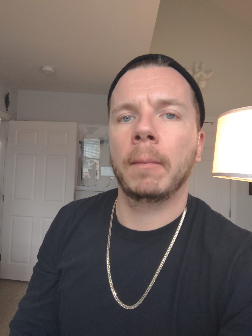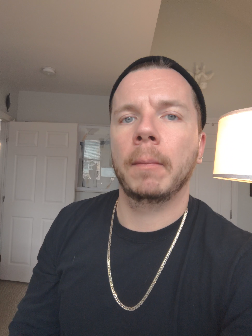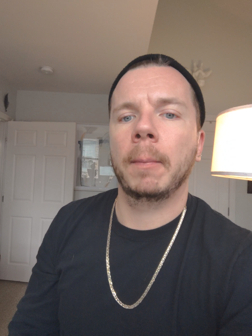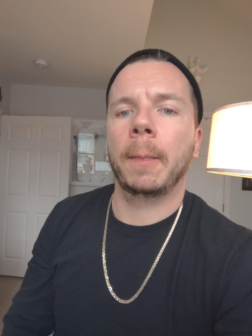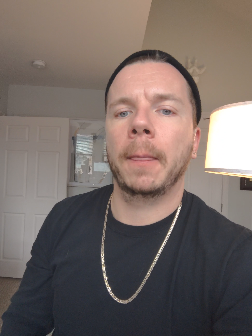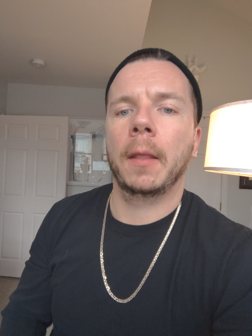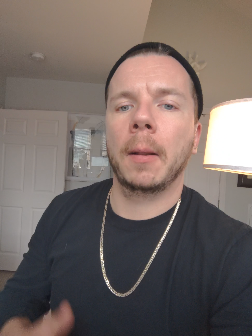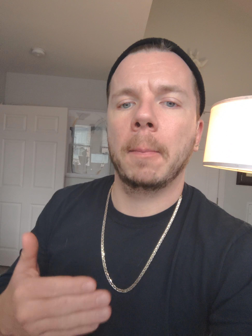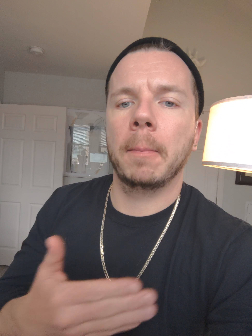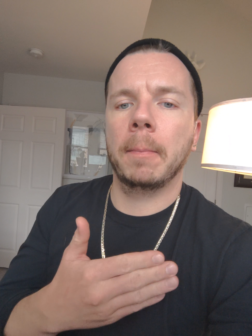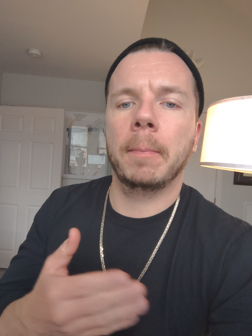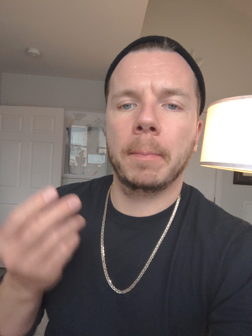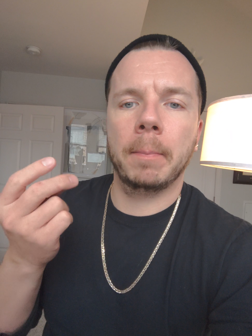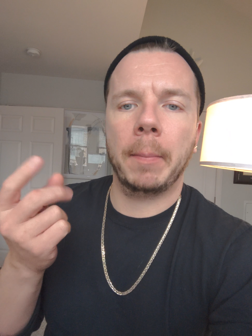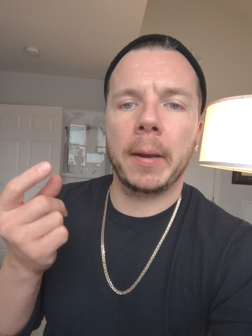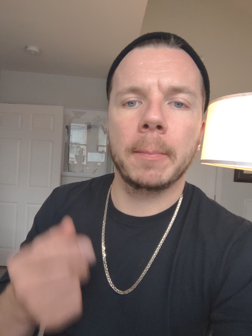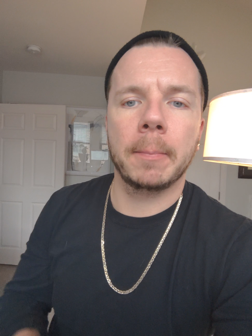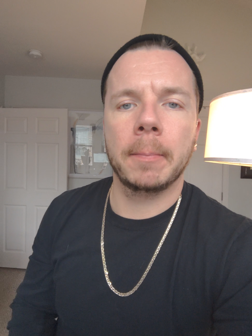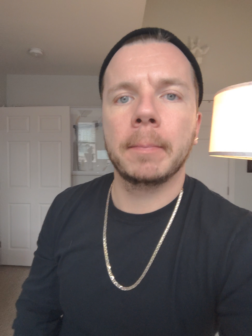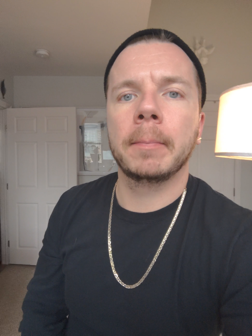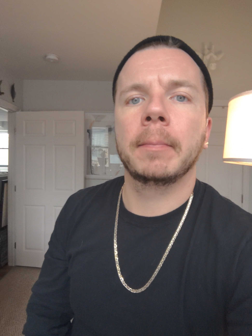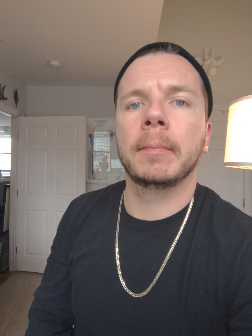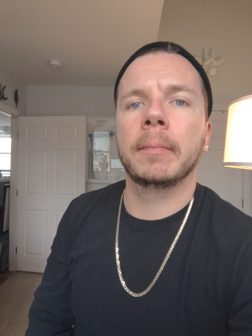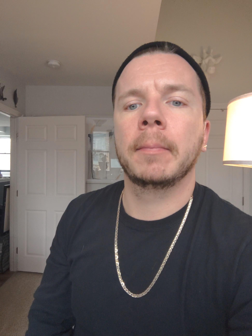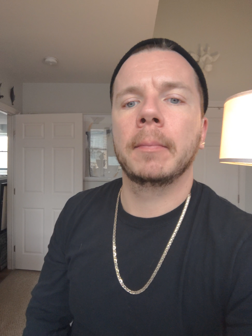puppy